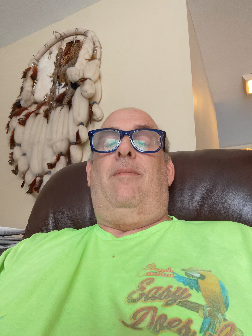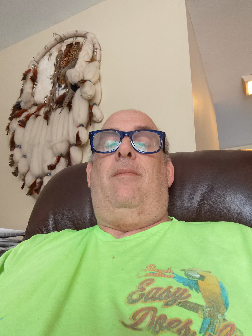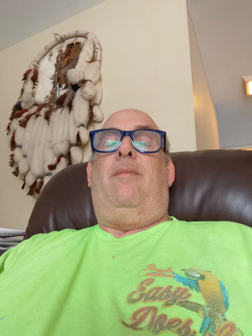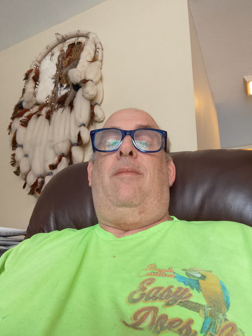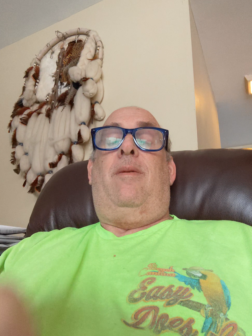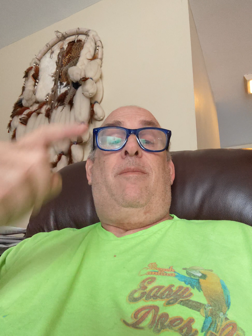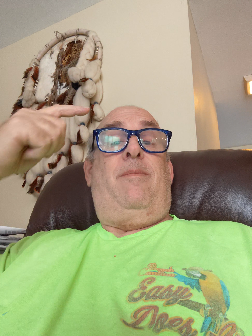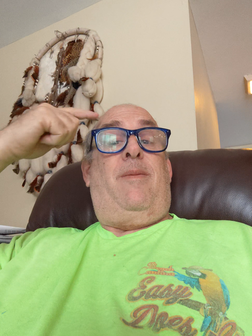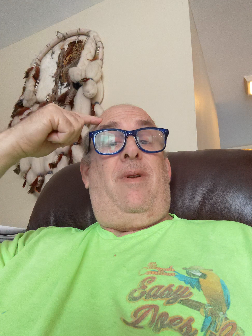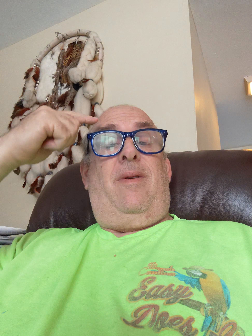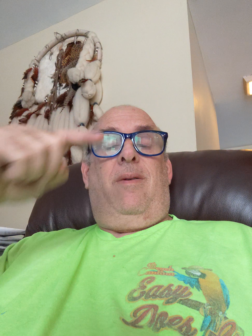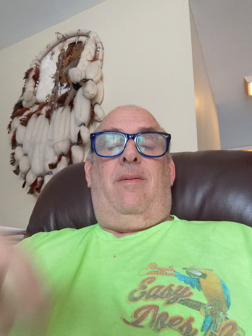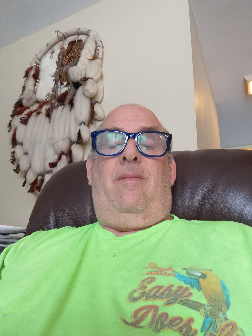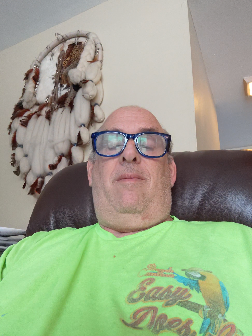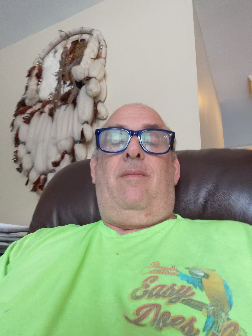penny